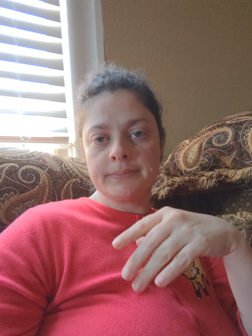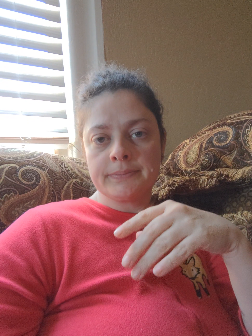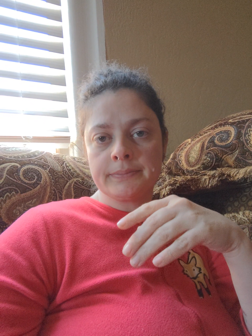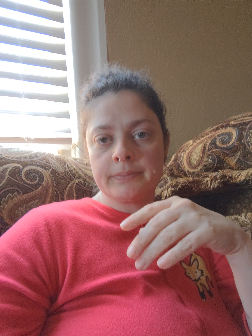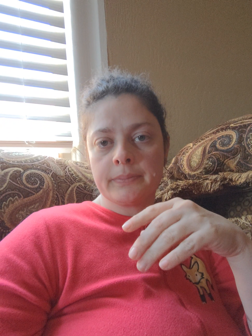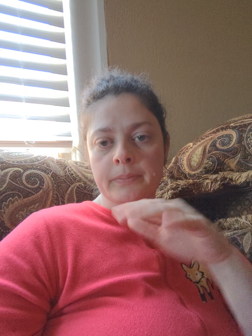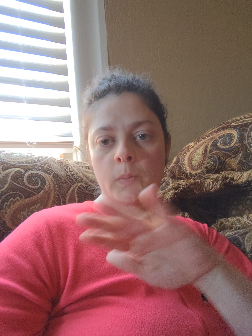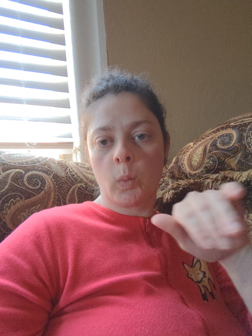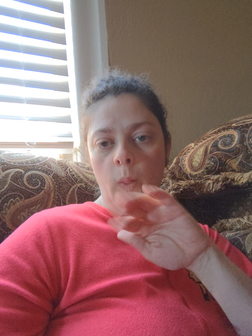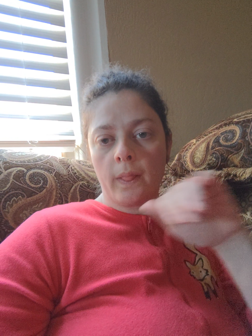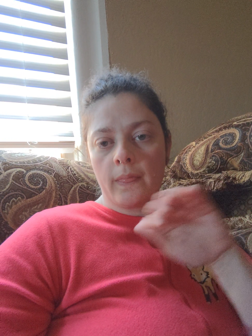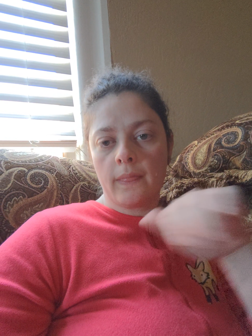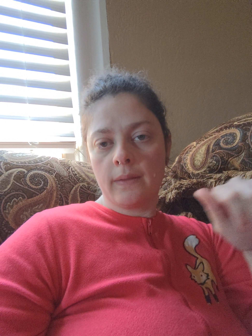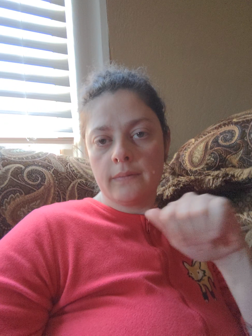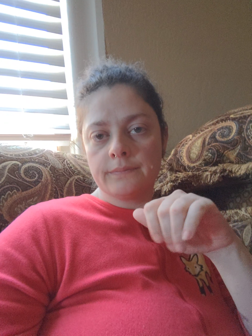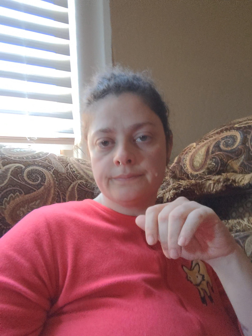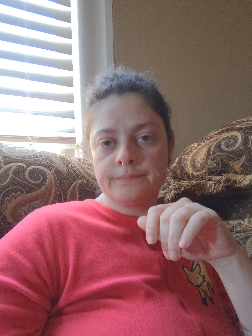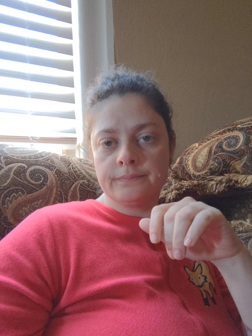pool